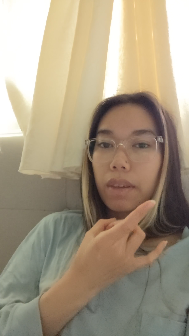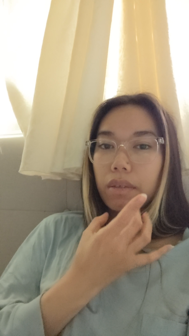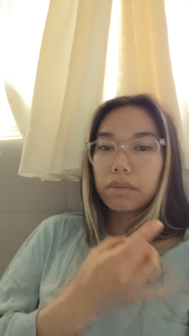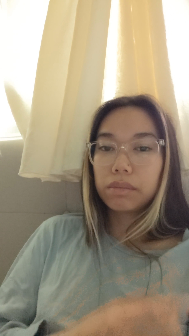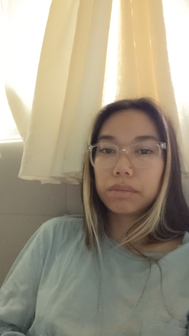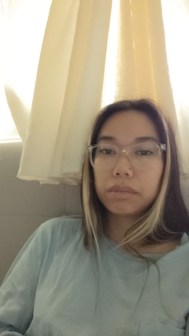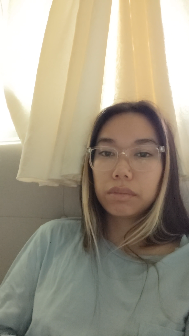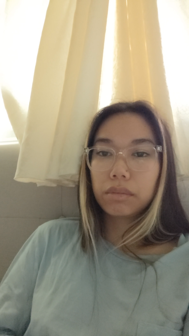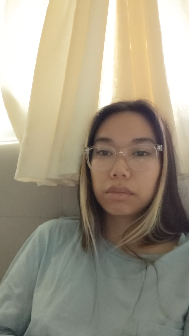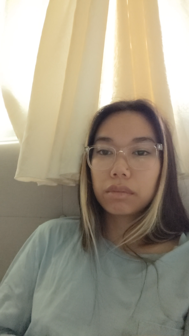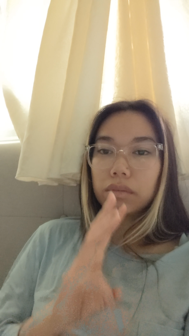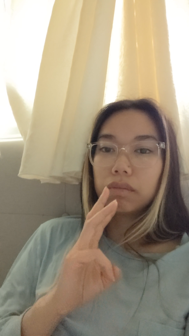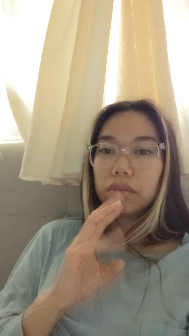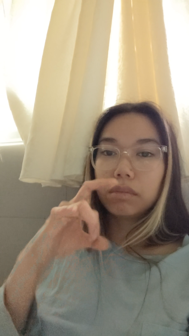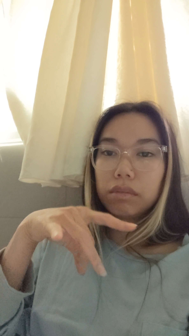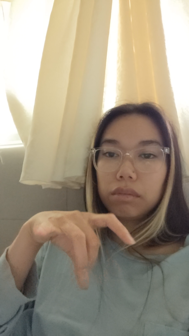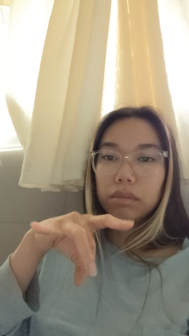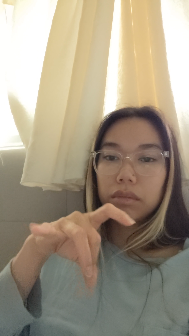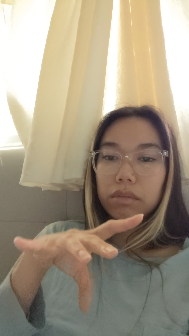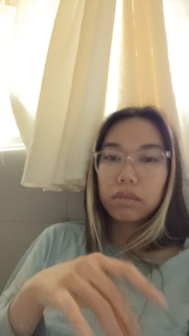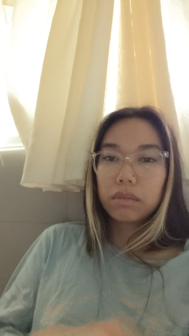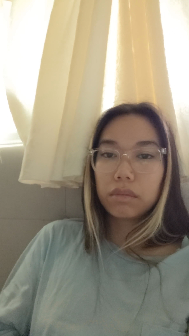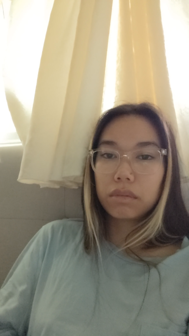melon